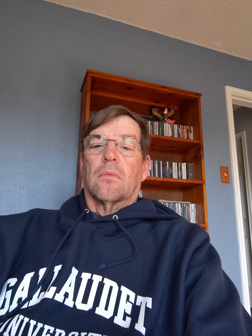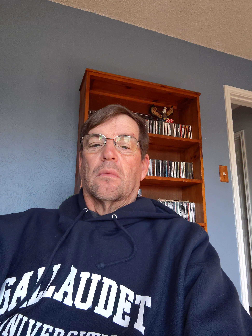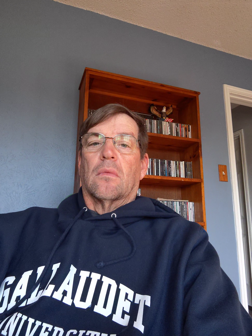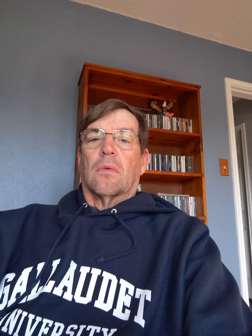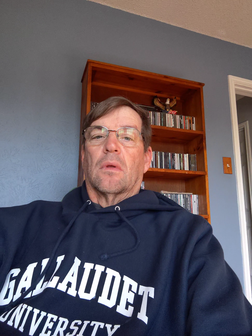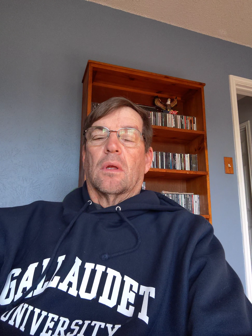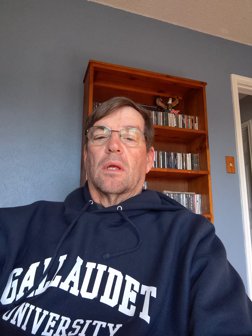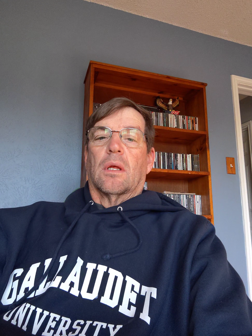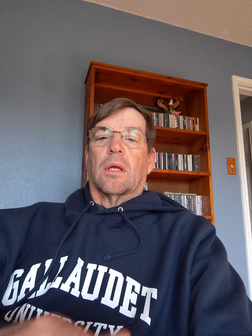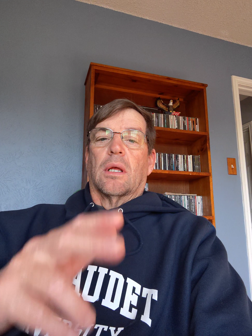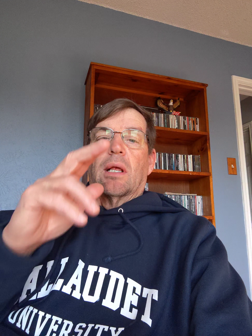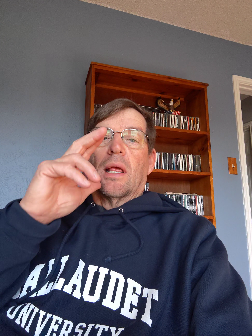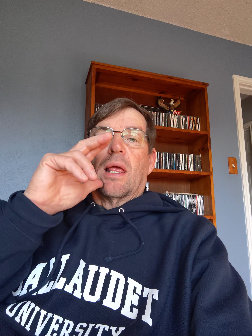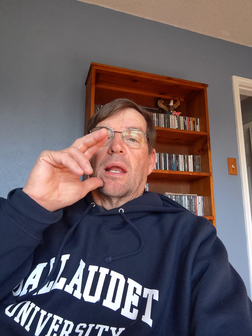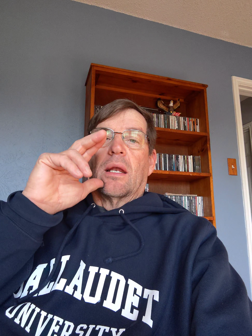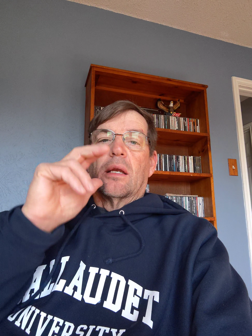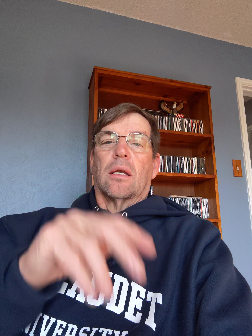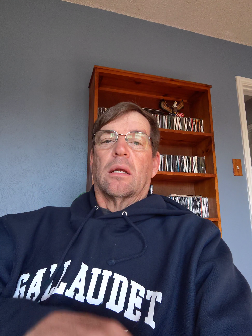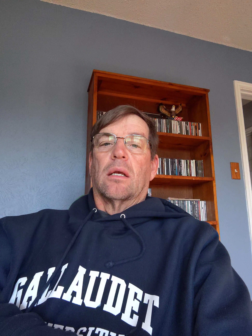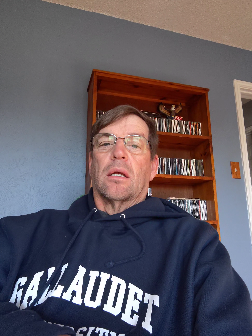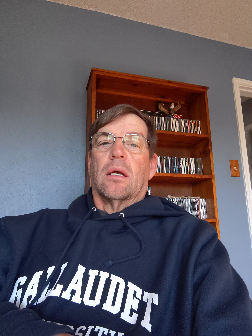hen